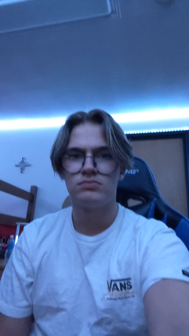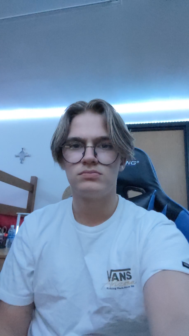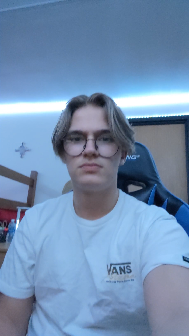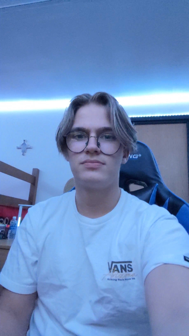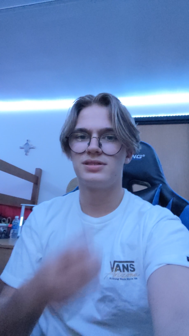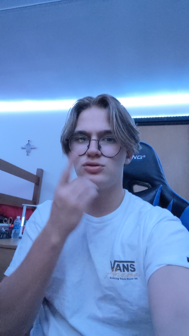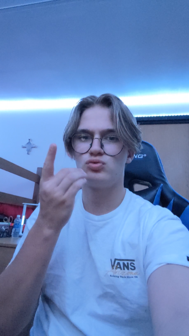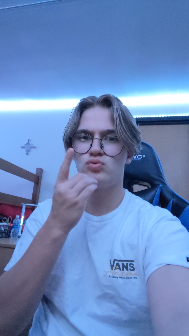dinner